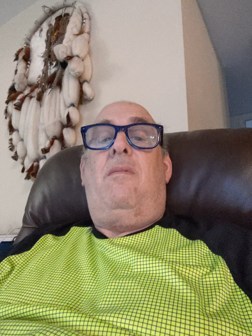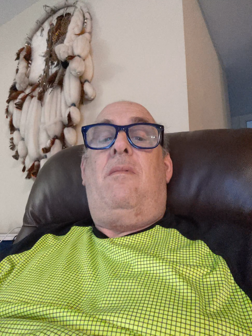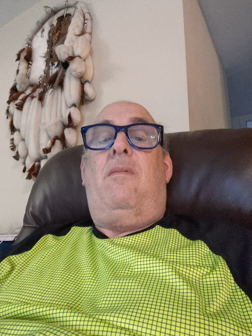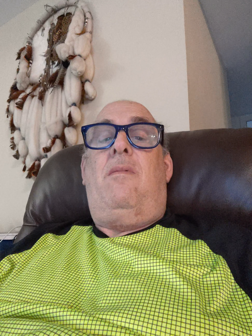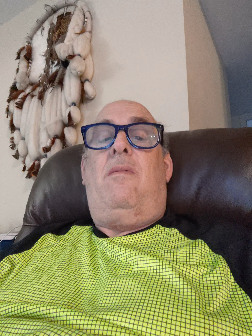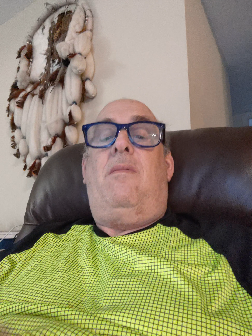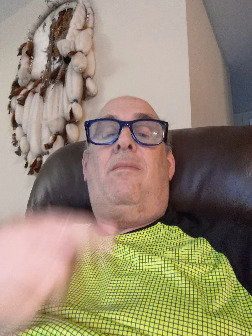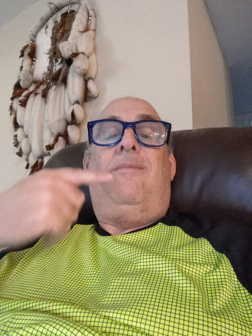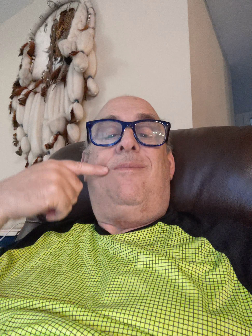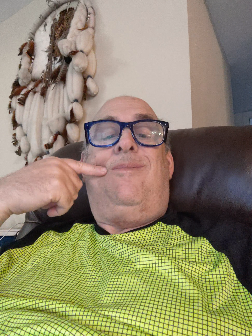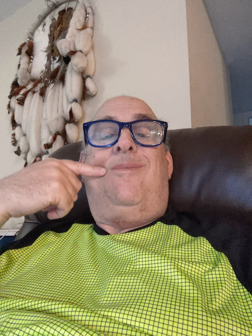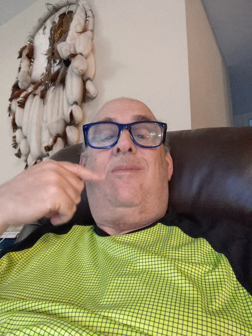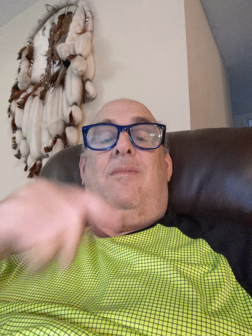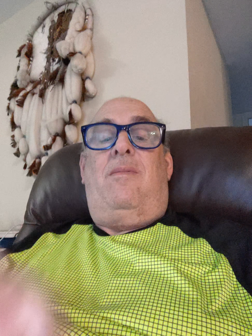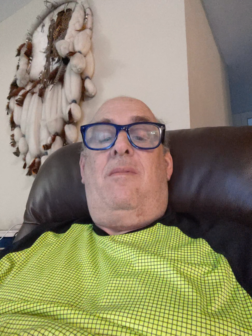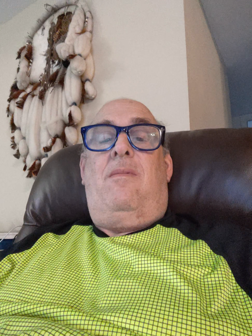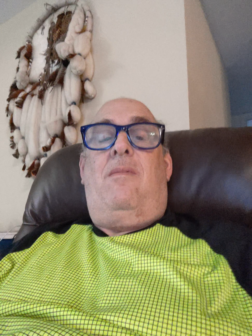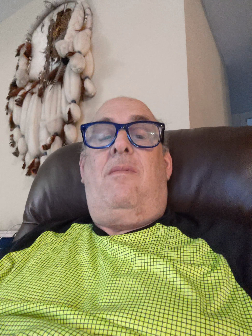smile